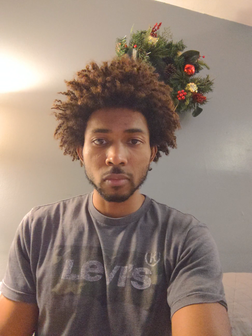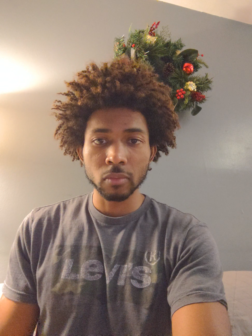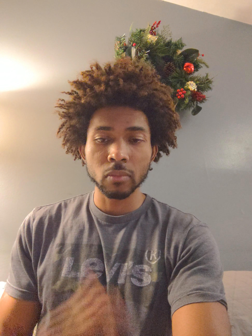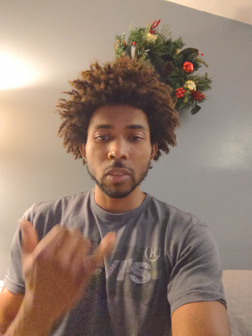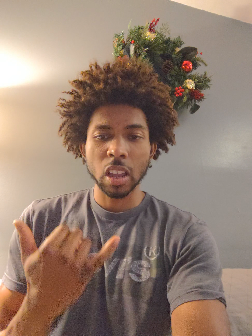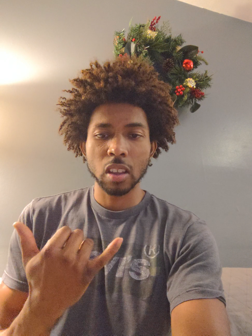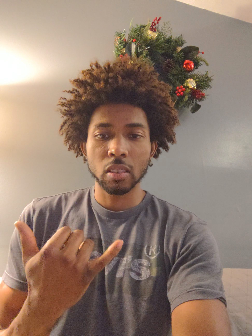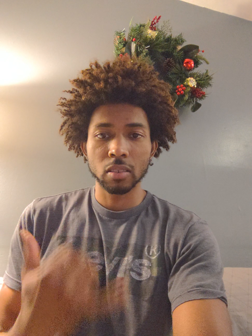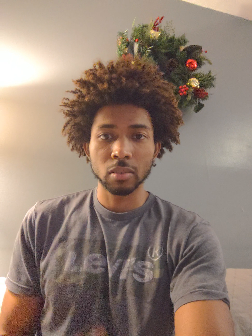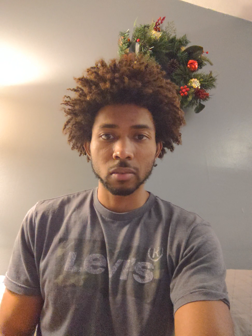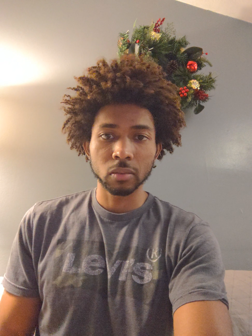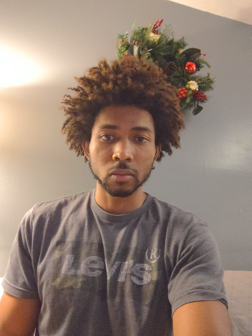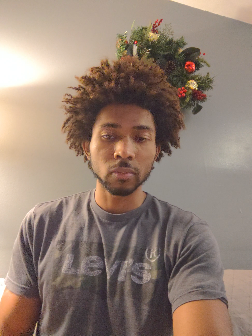now